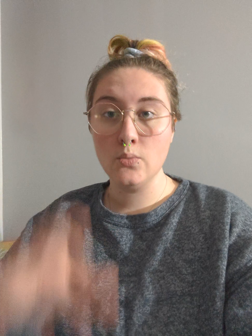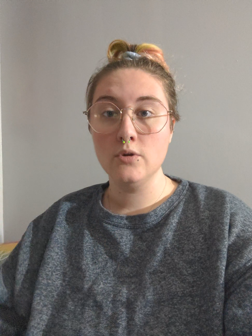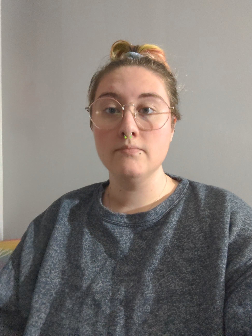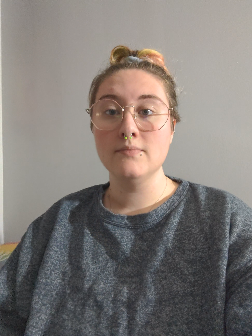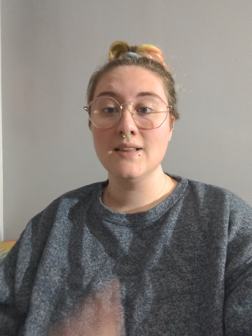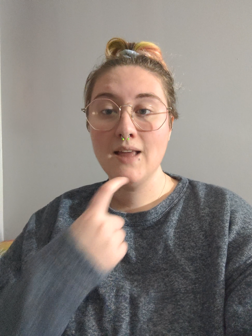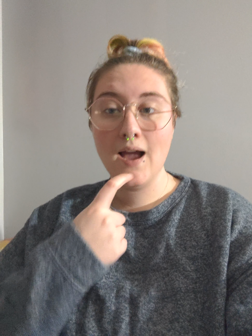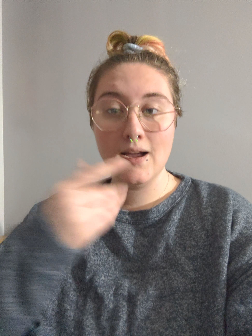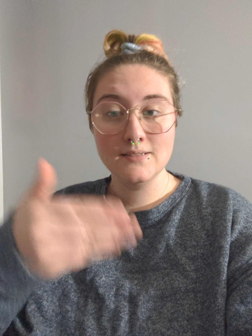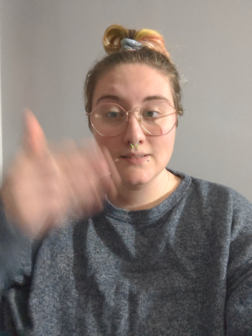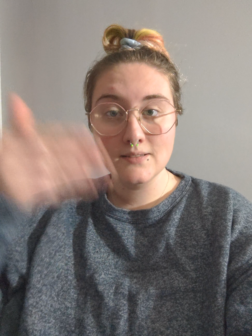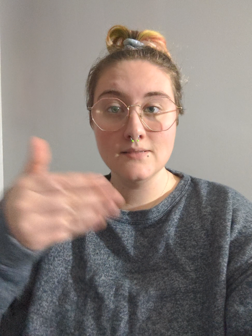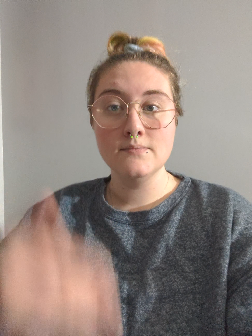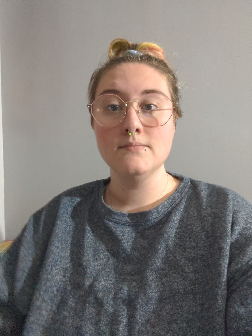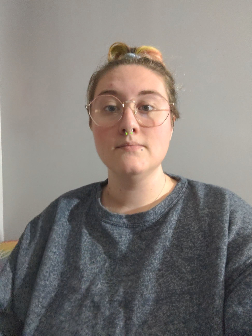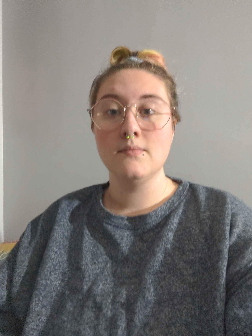window